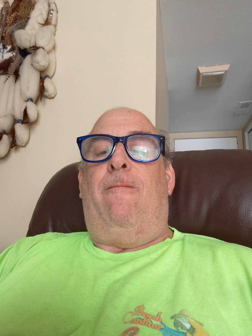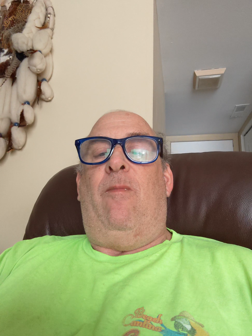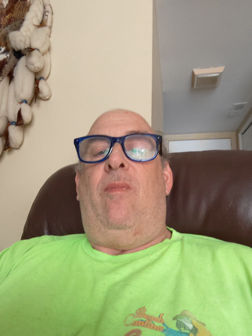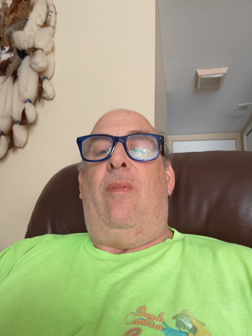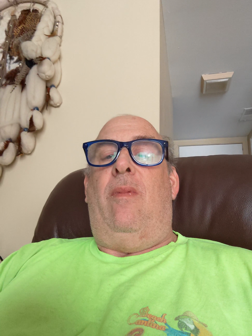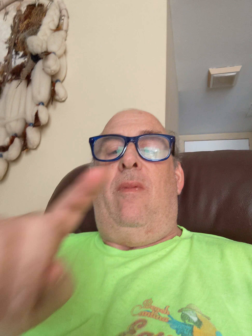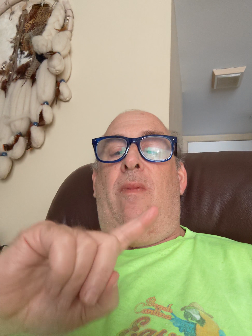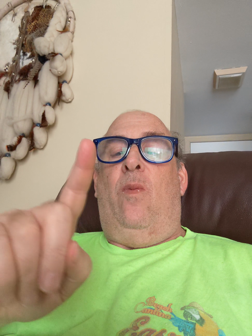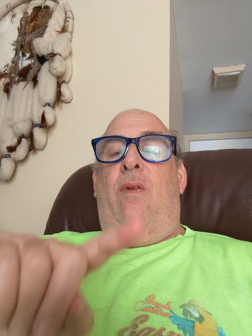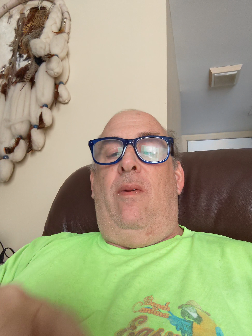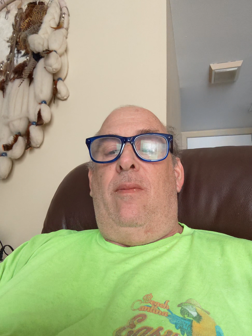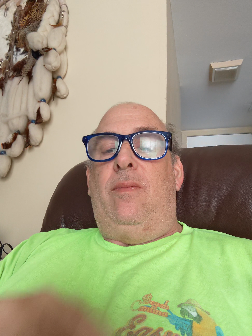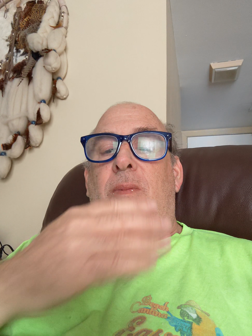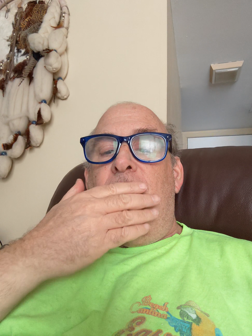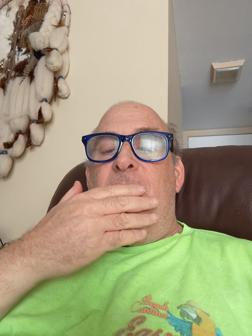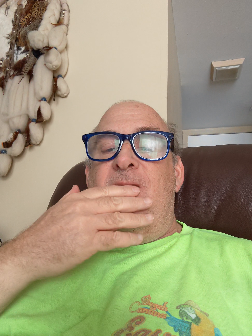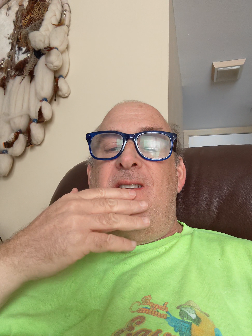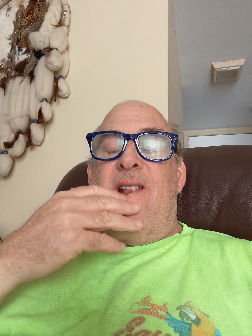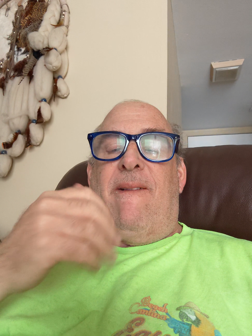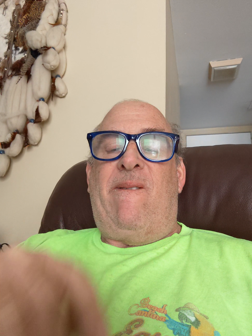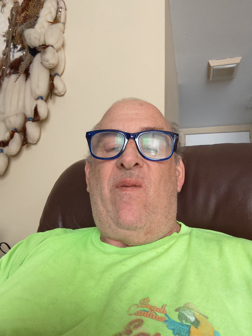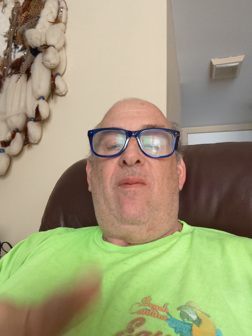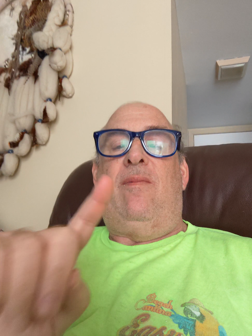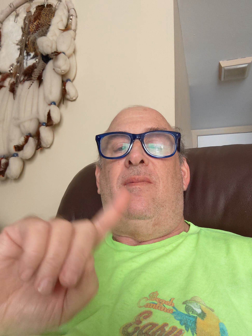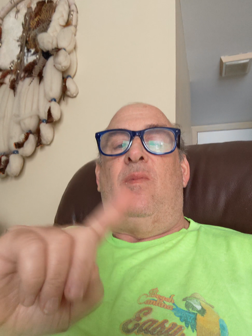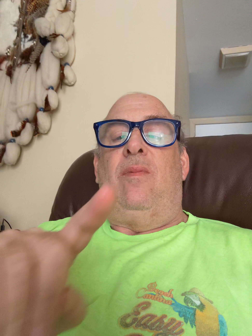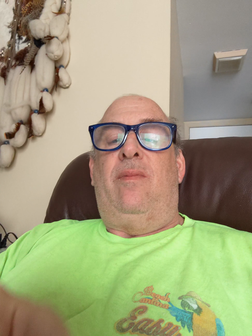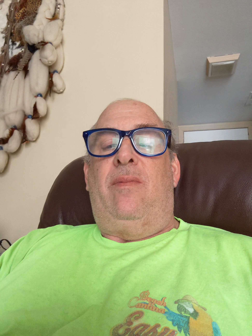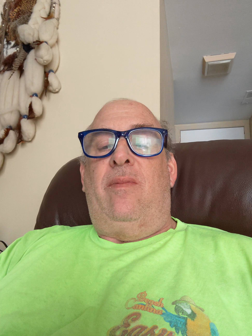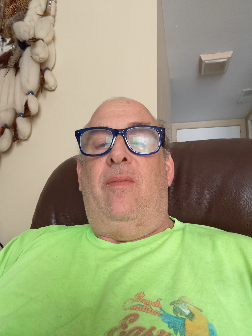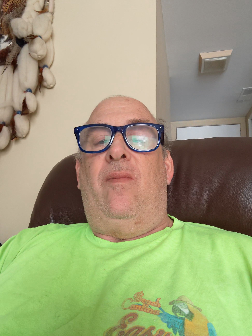where